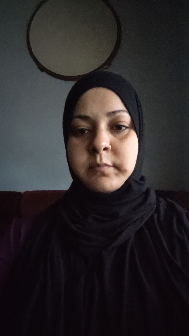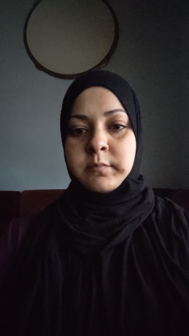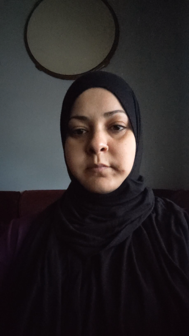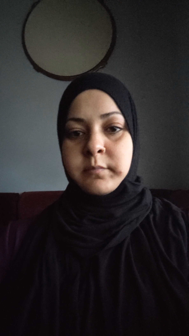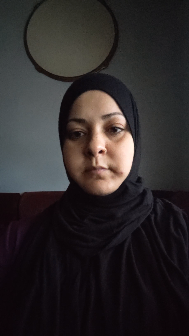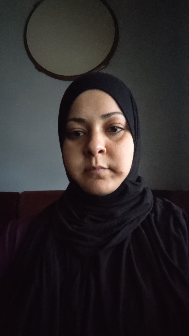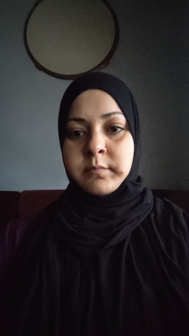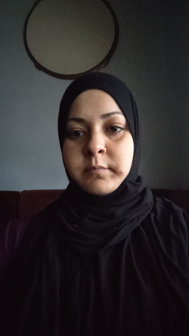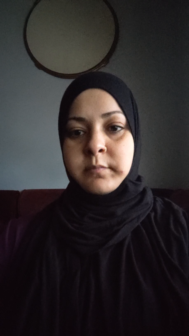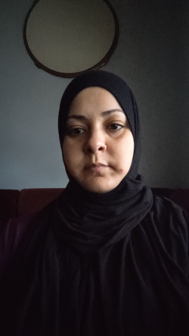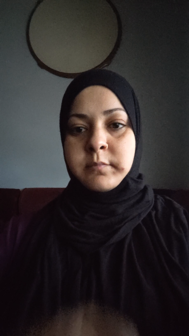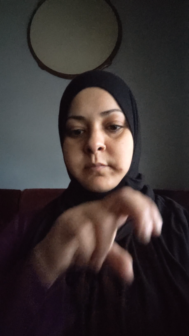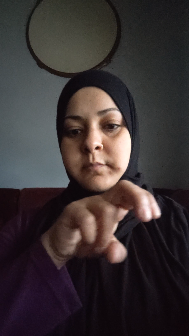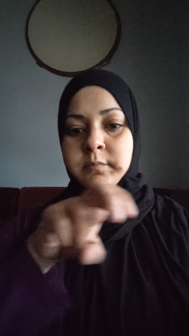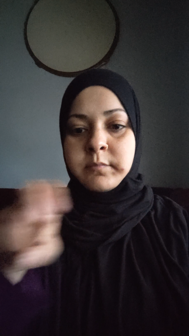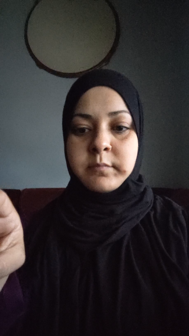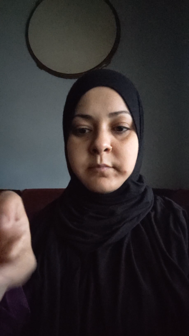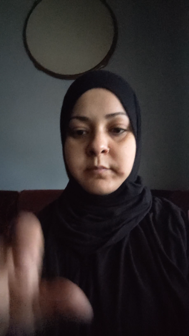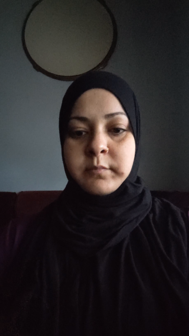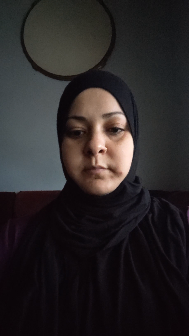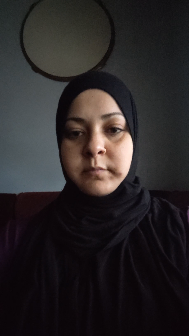couch